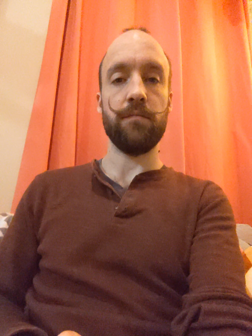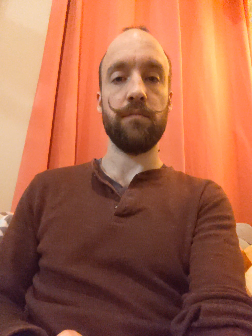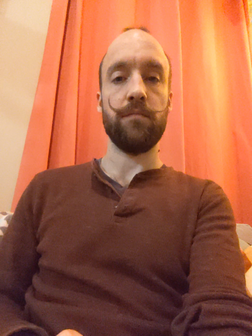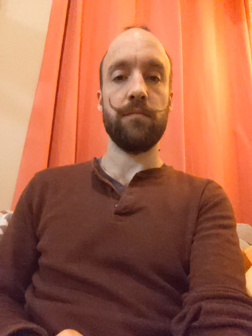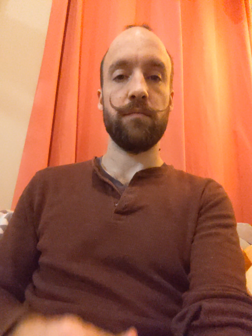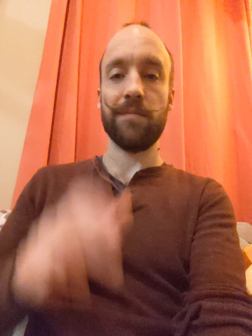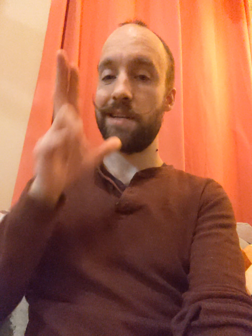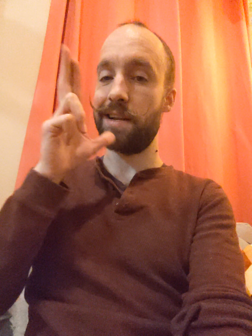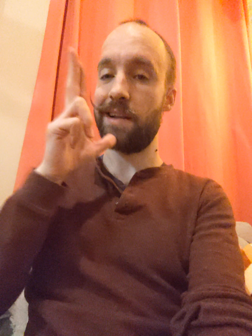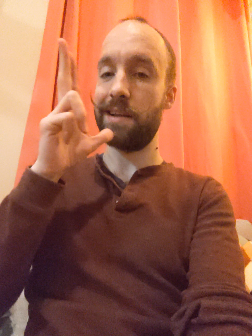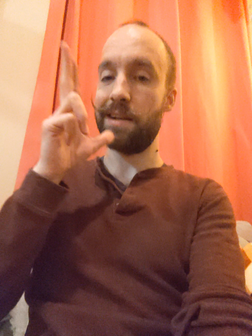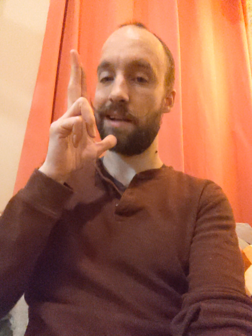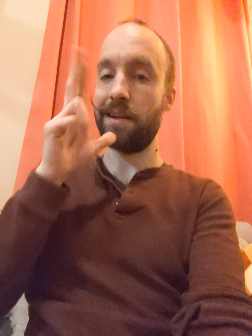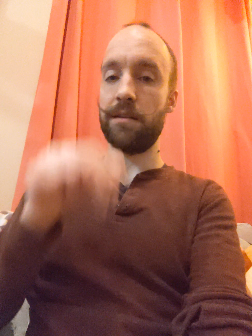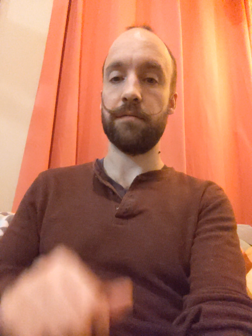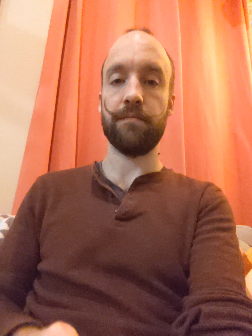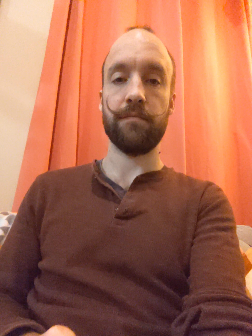hen